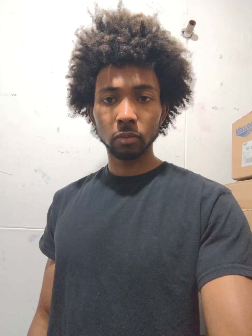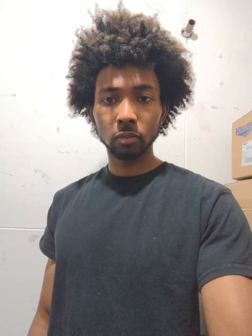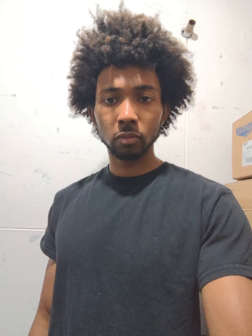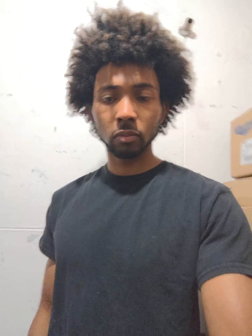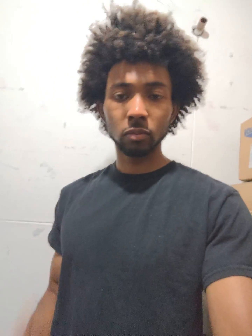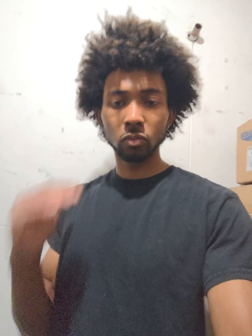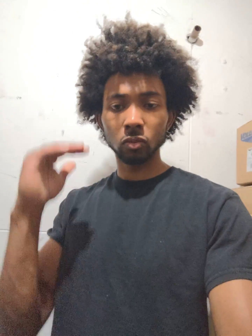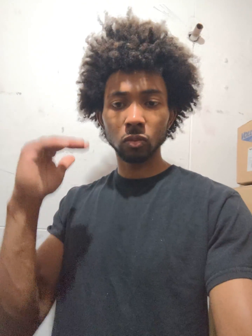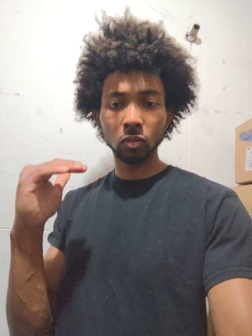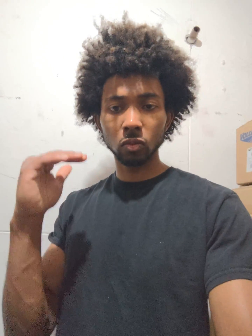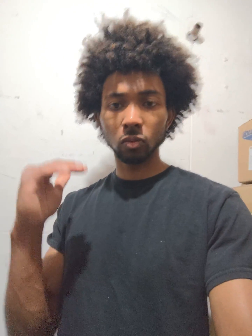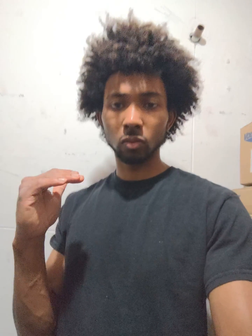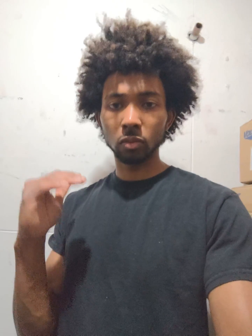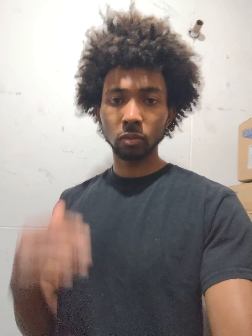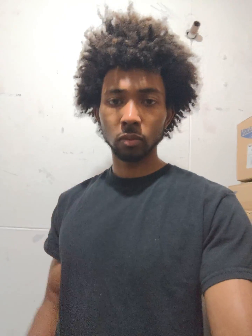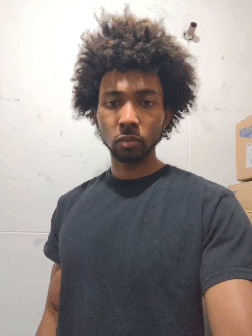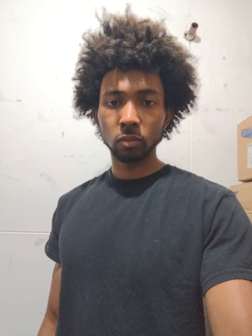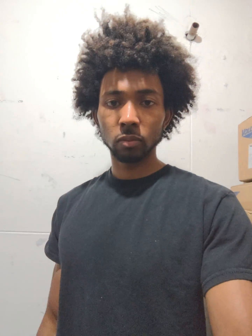little